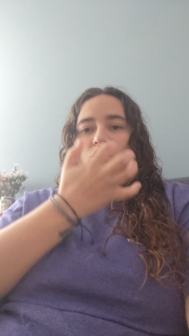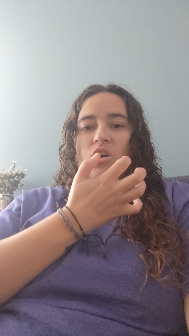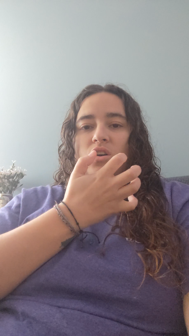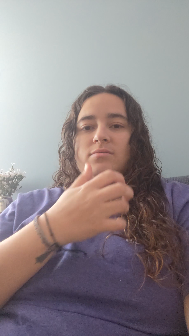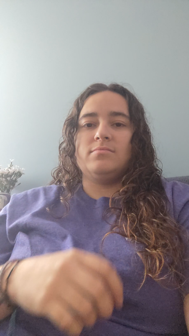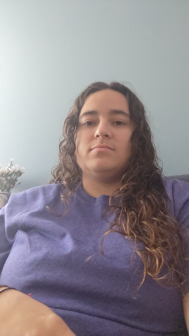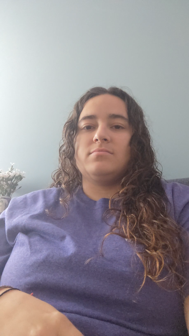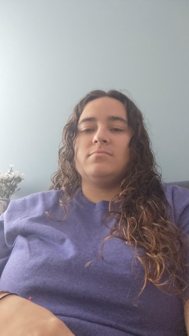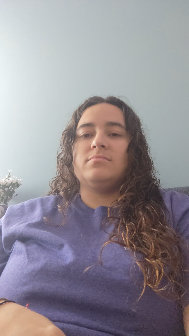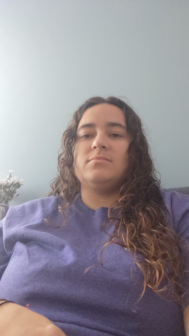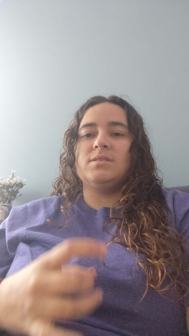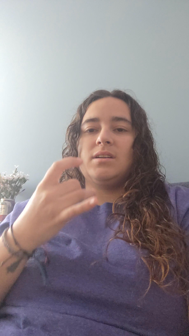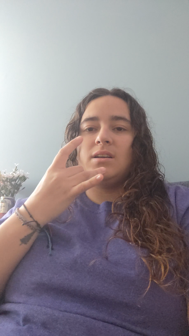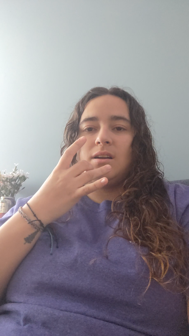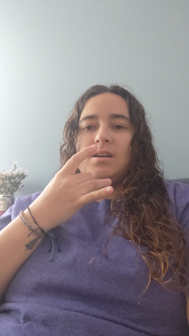light bulb